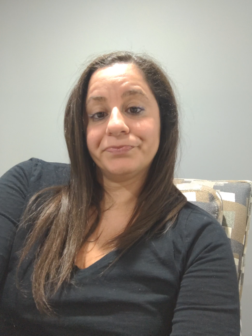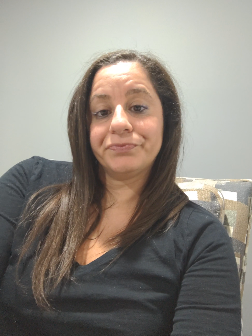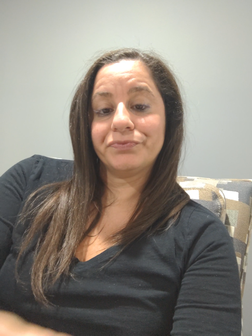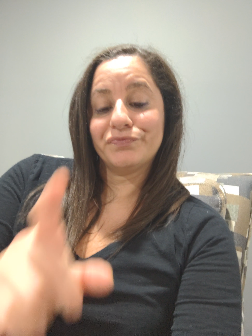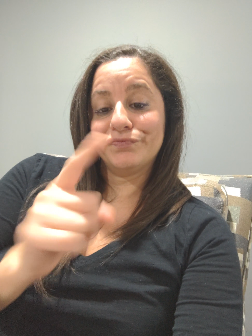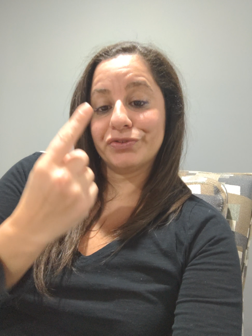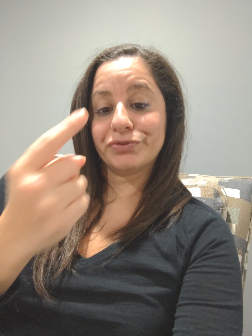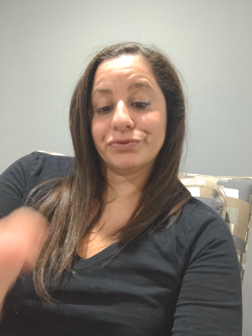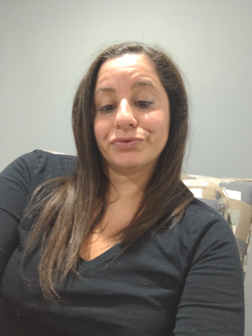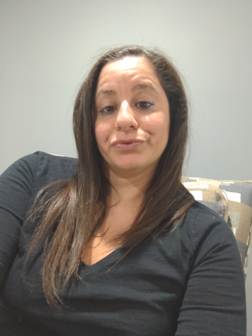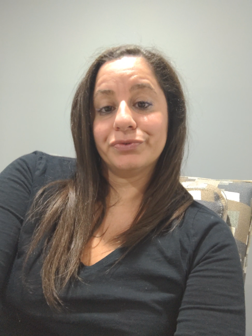first